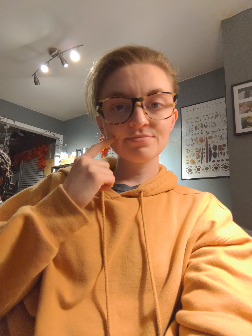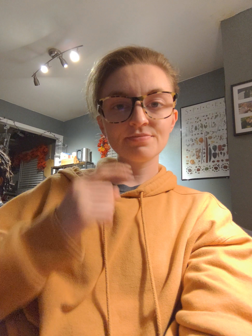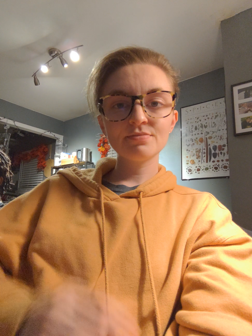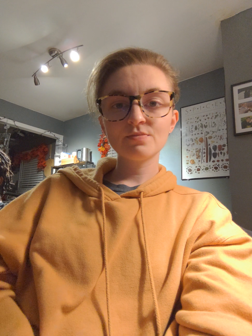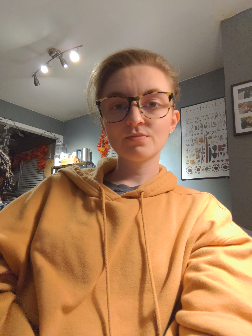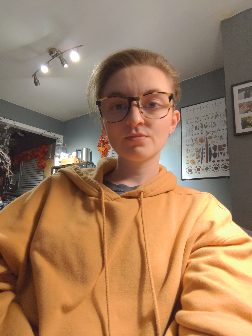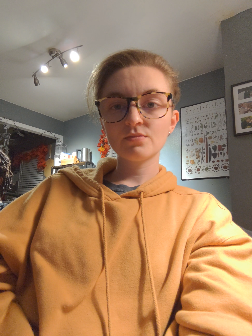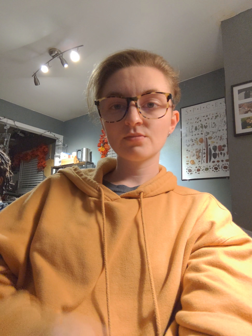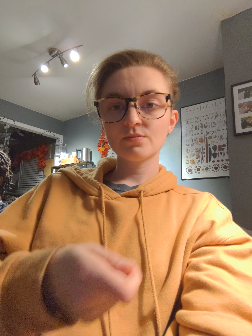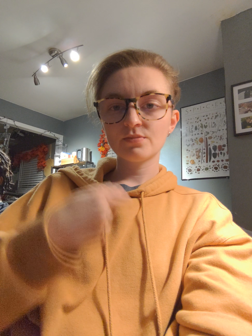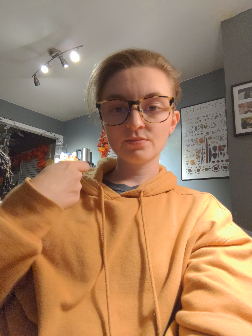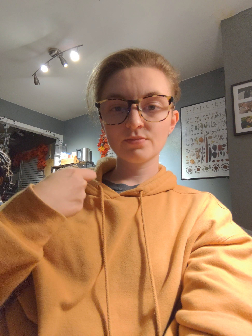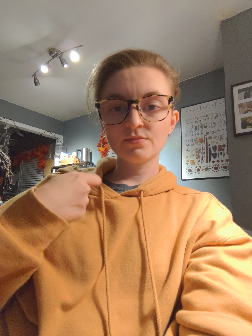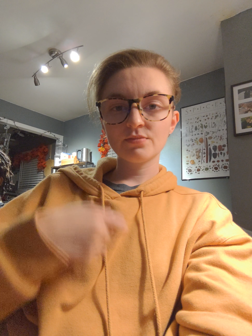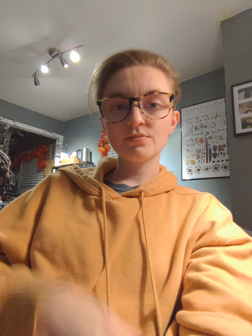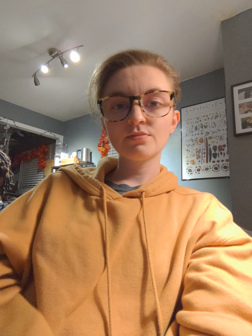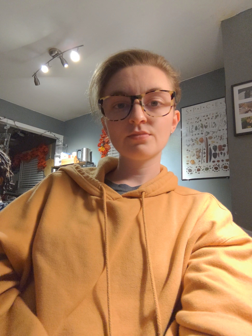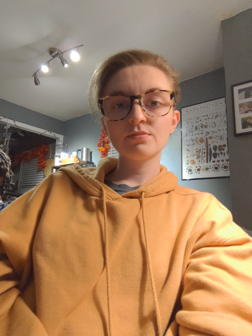pull